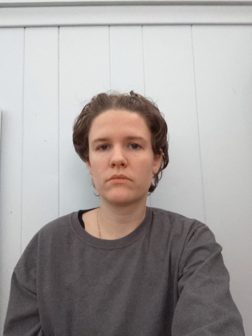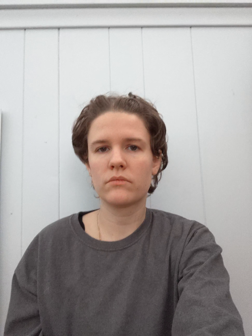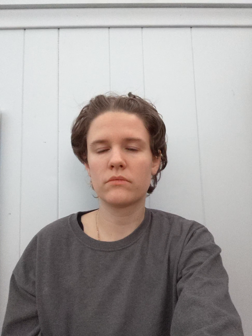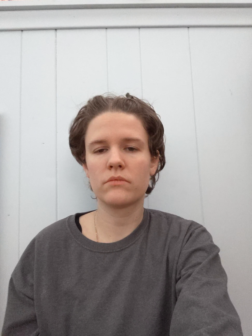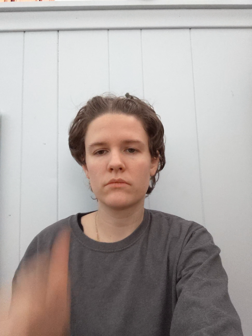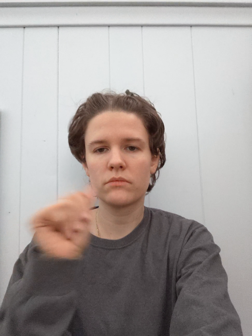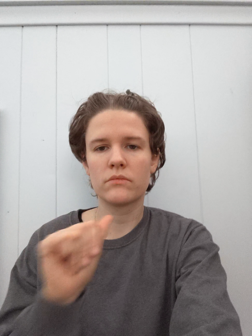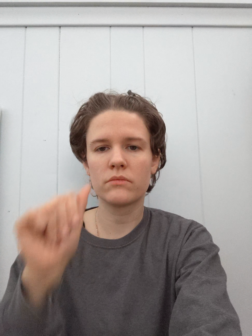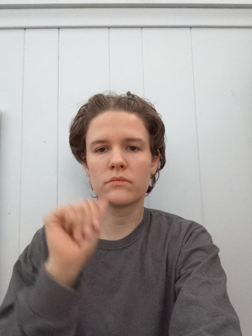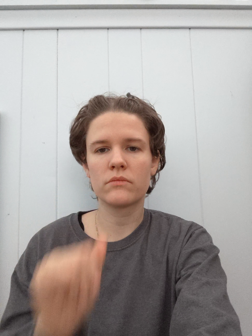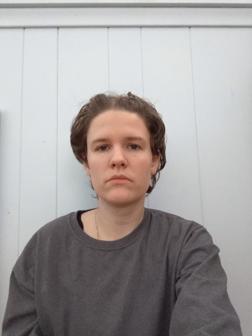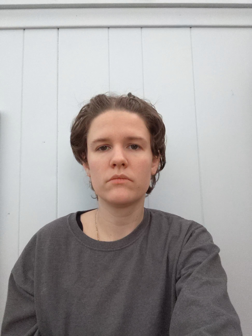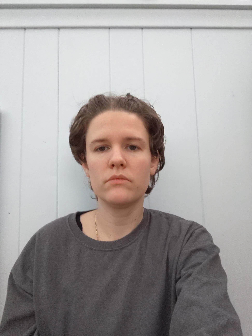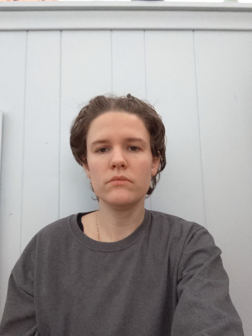aunt